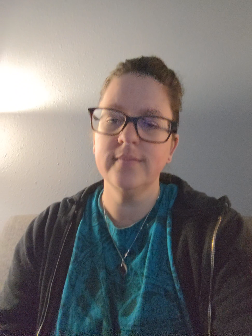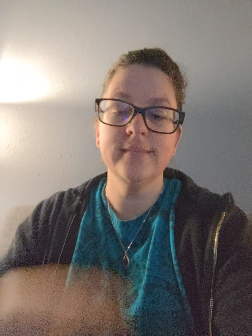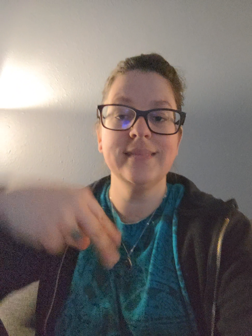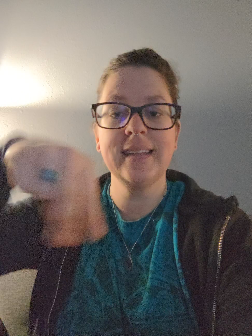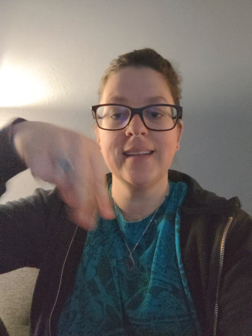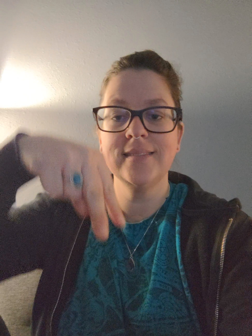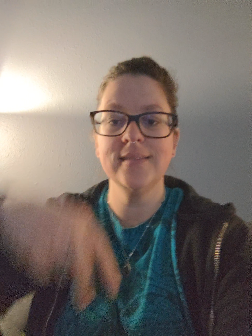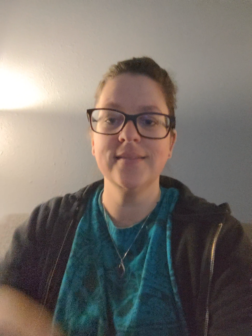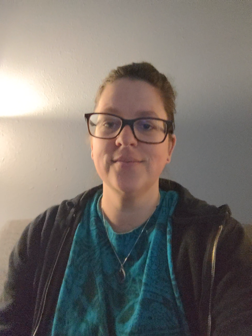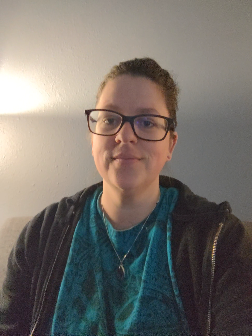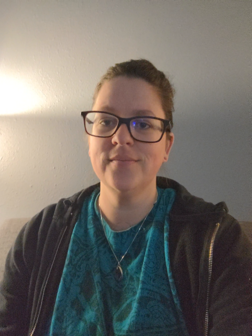dance